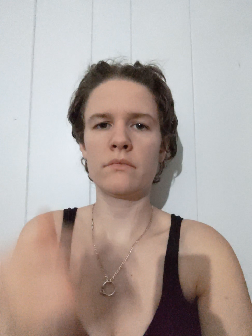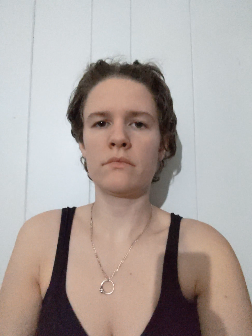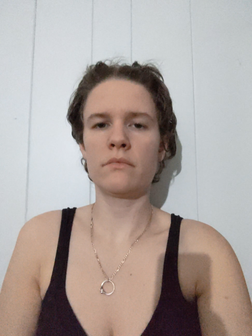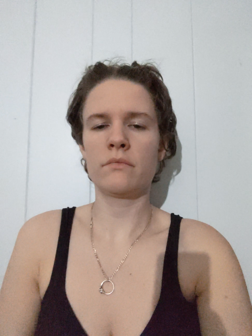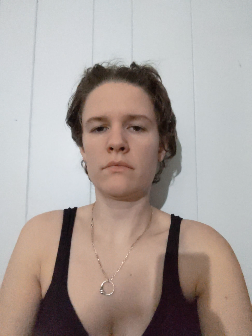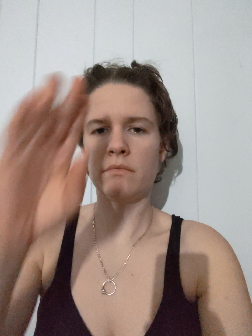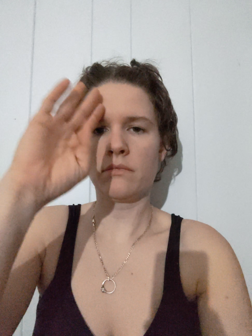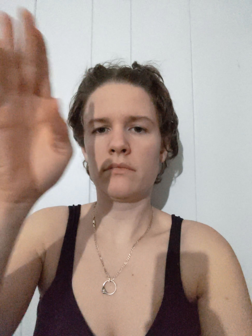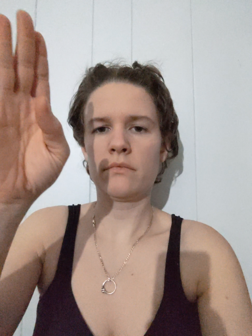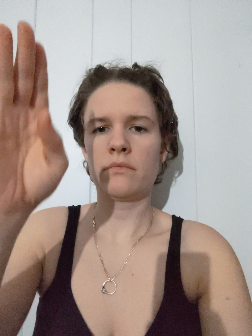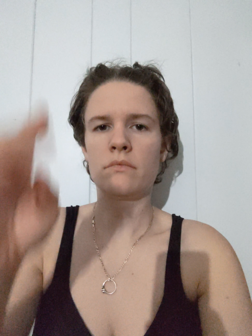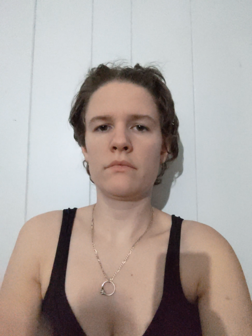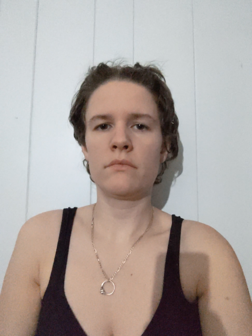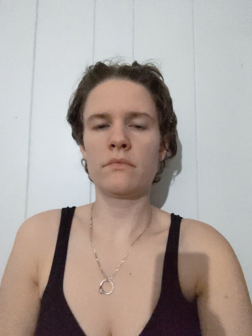hello